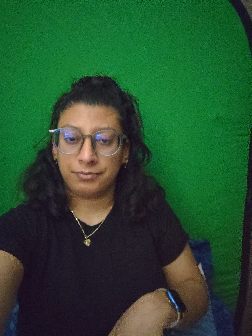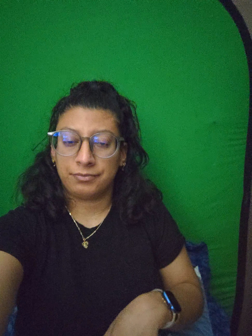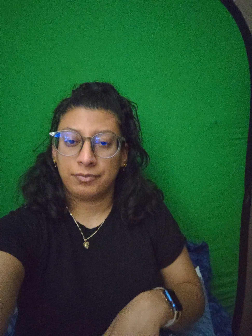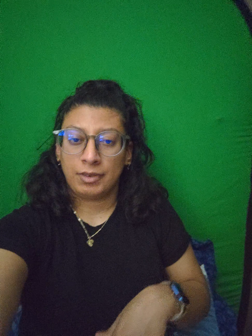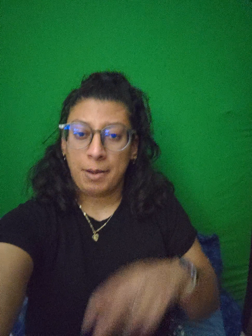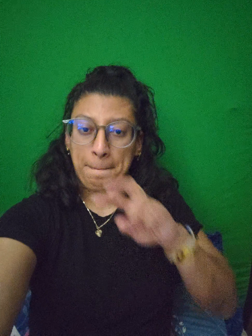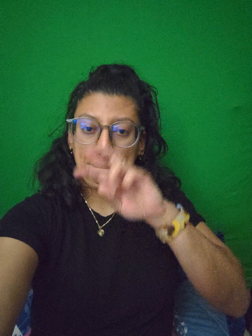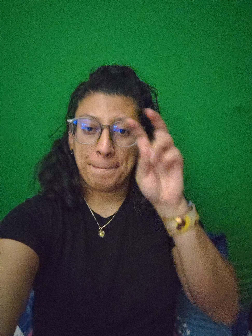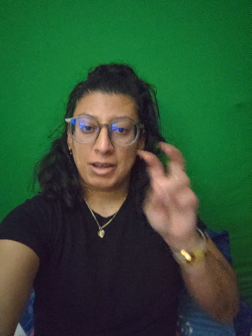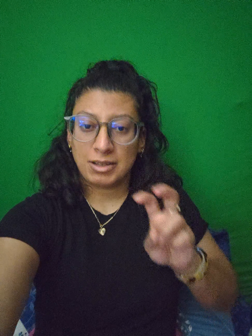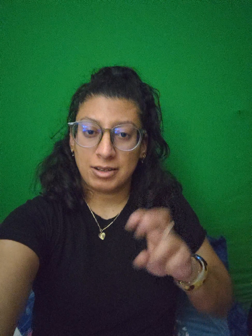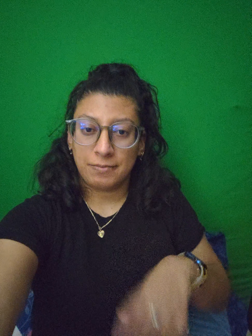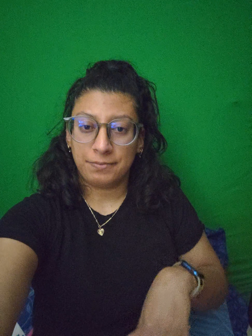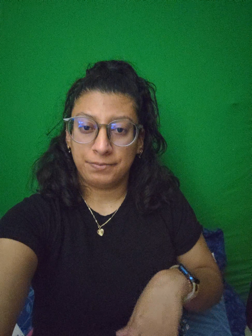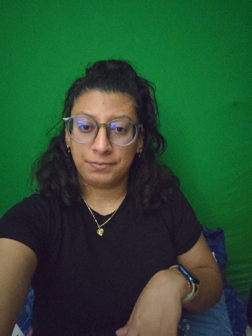pizza